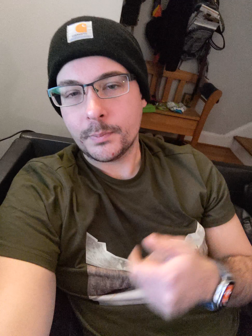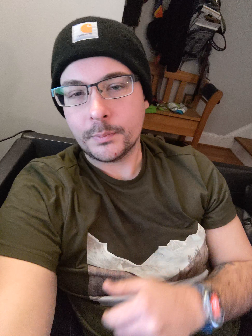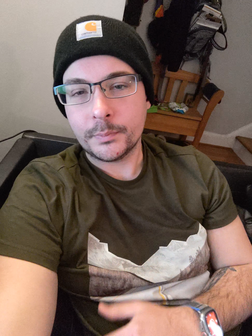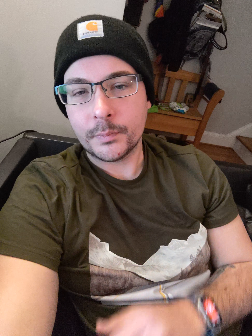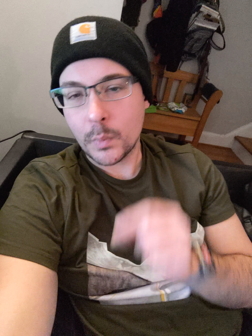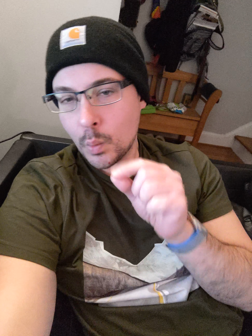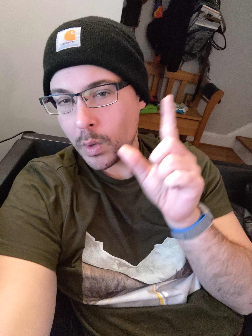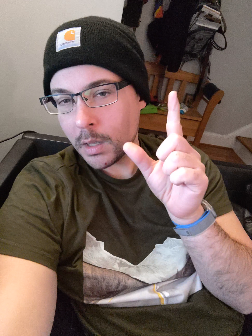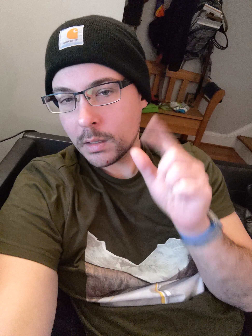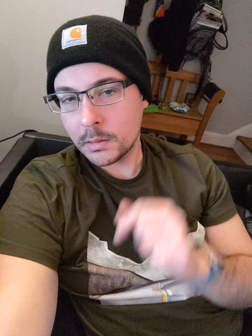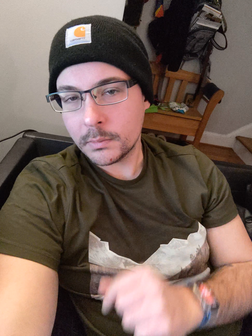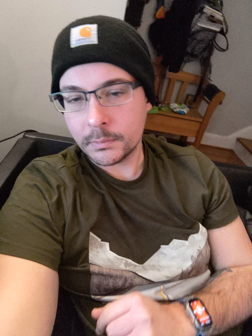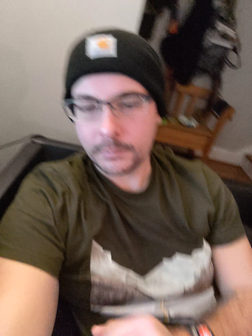wake